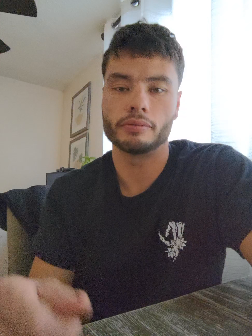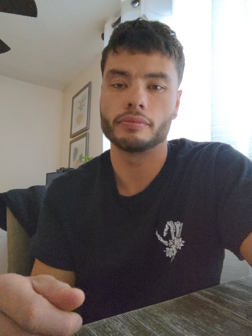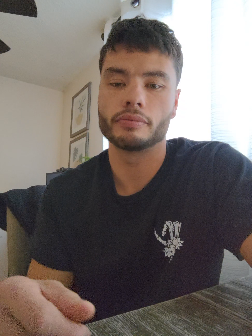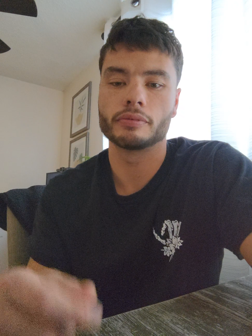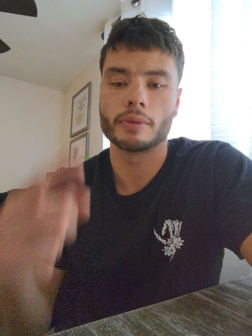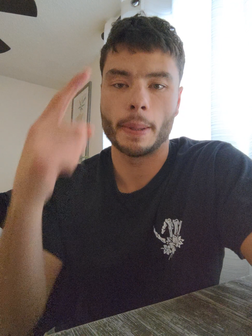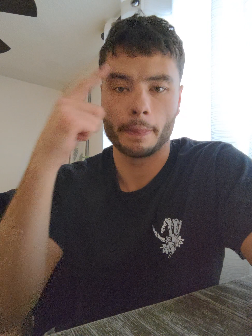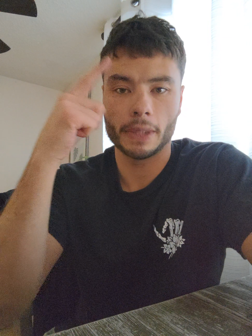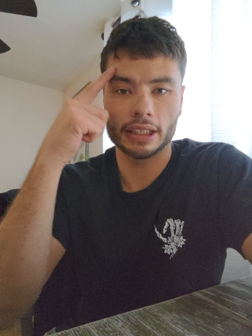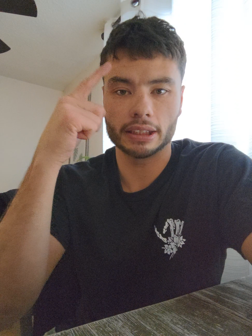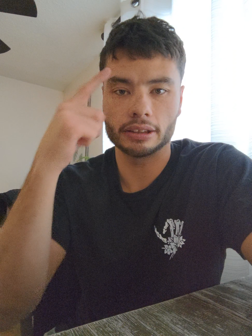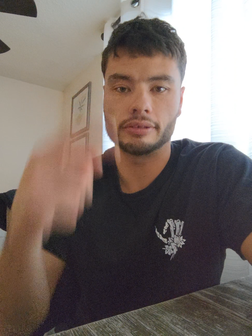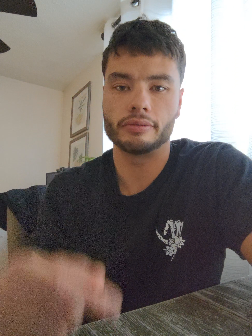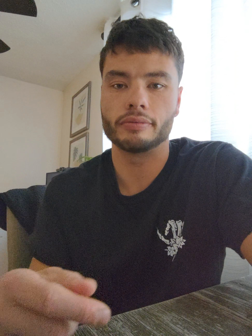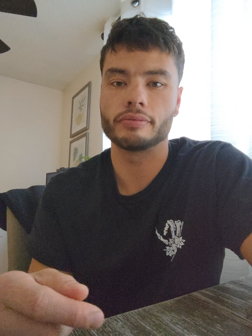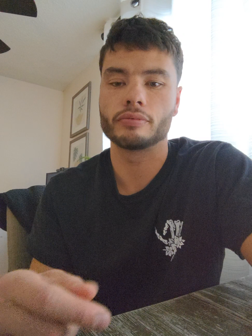penny